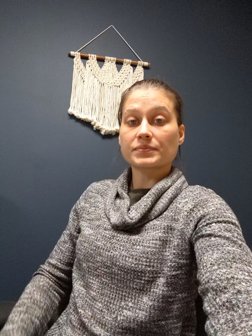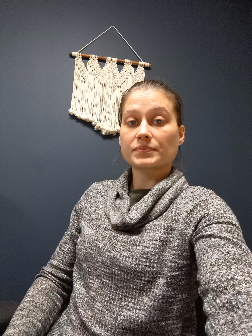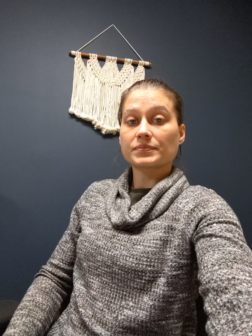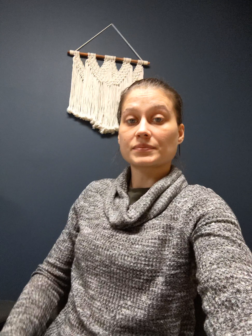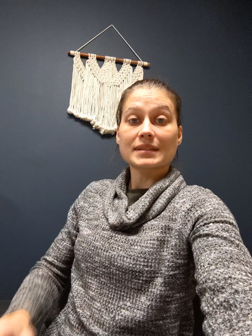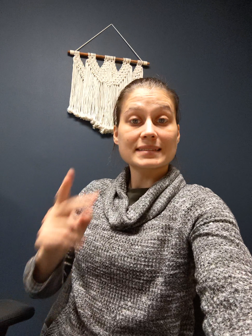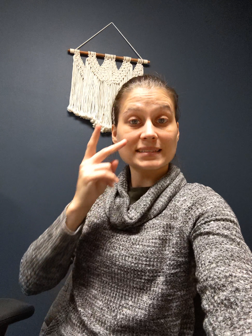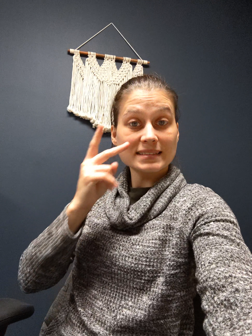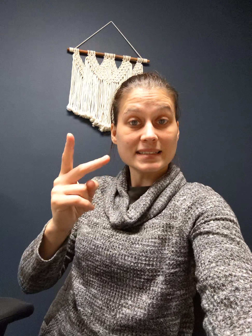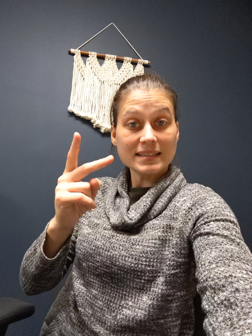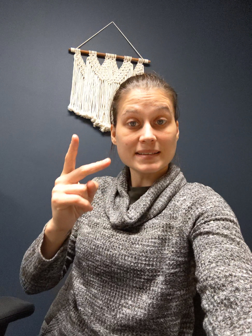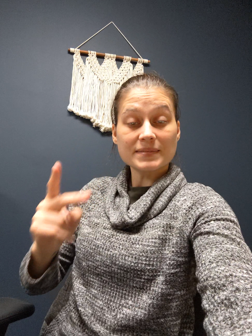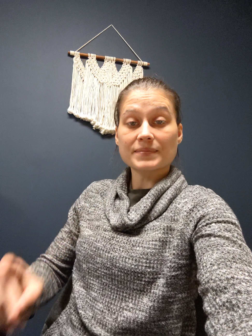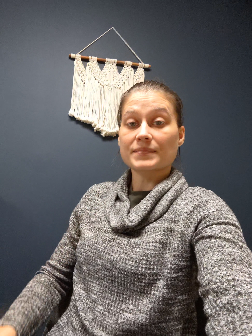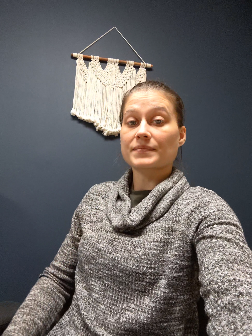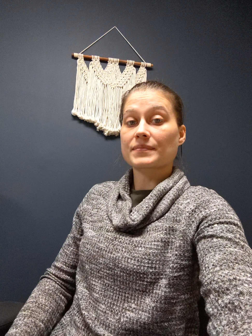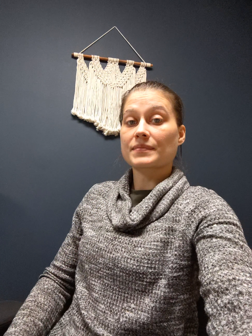see